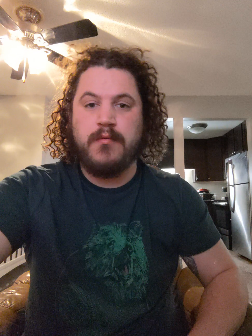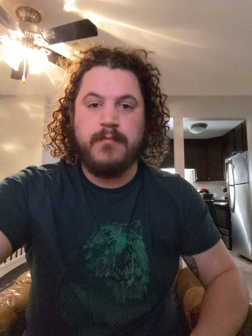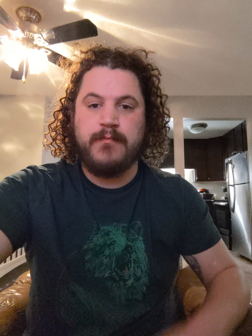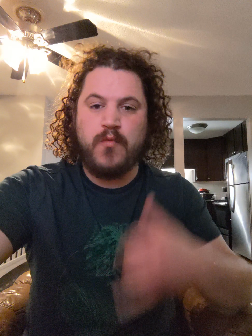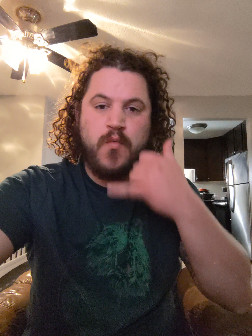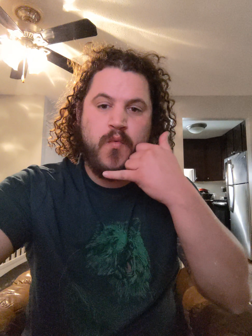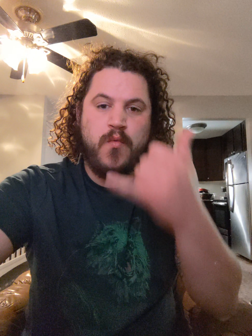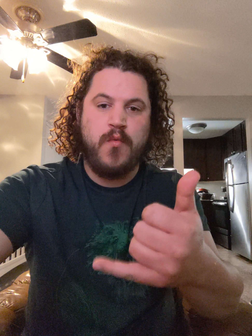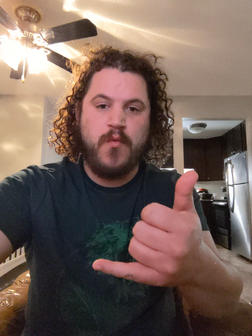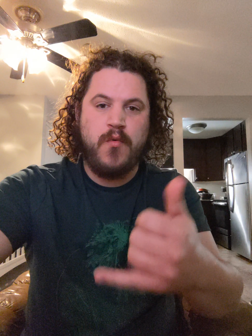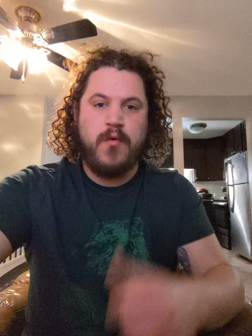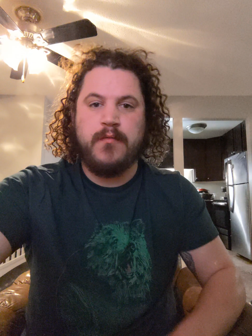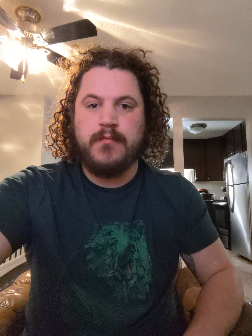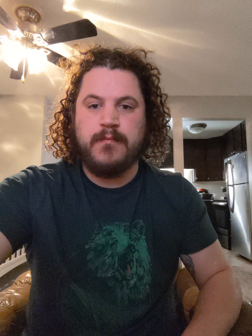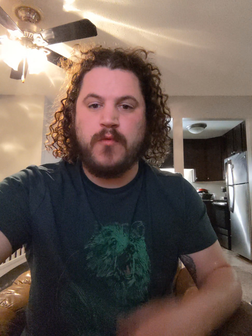call on the phone